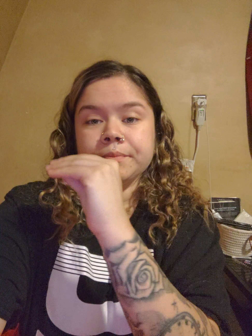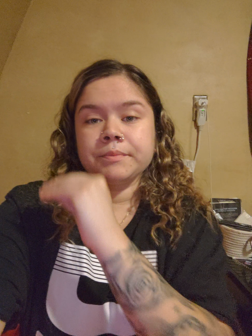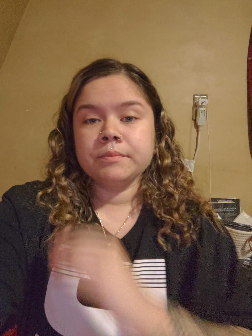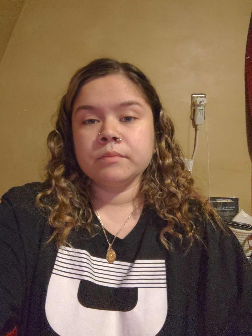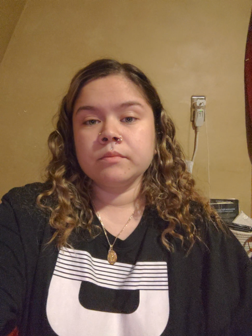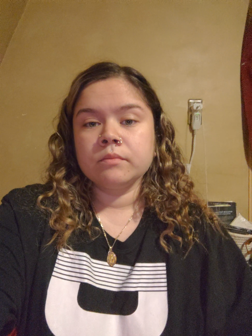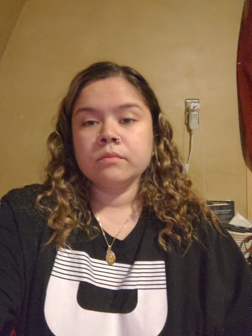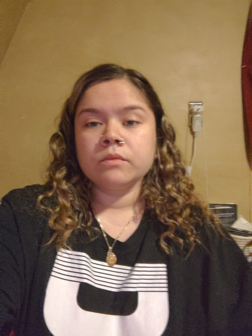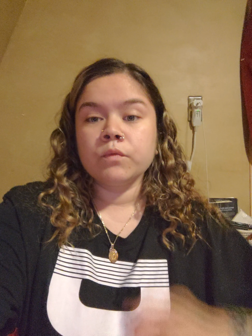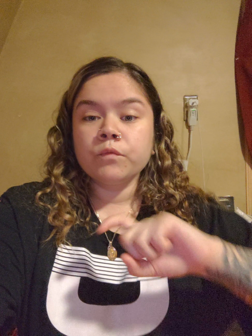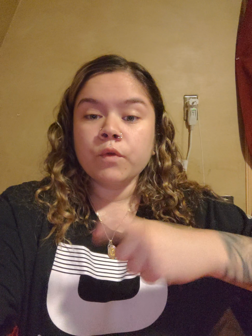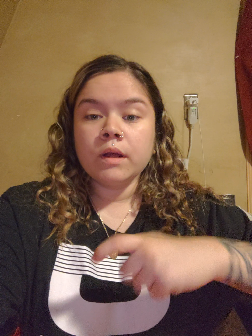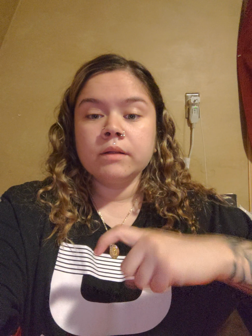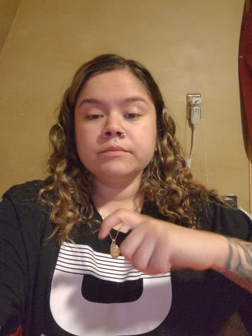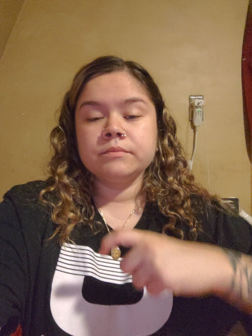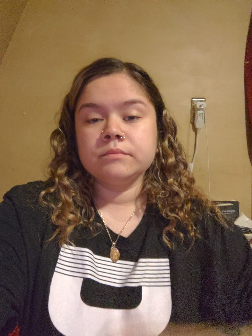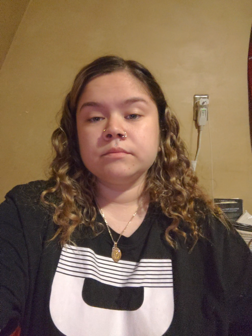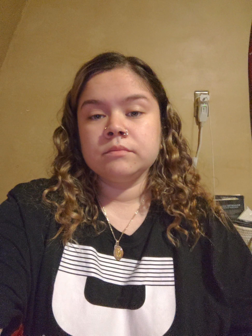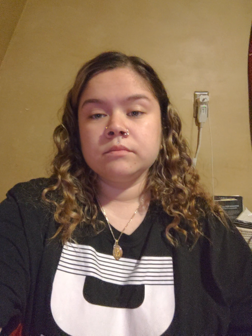friend